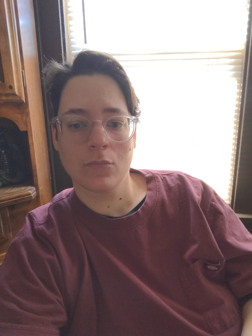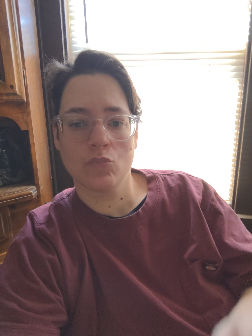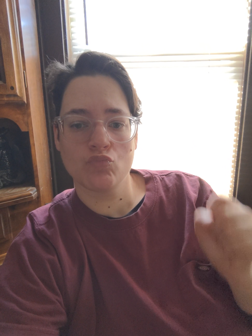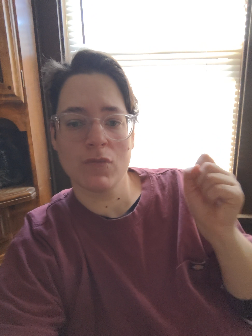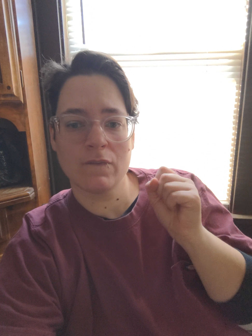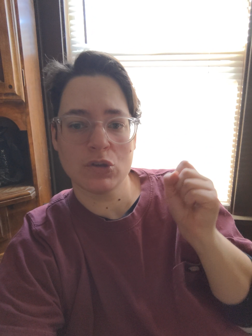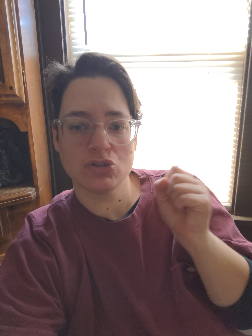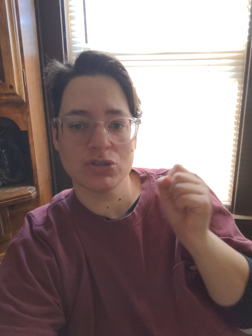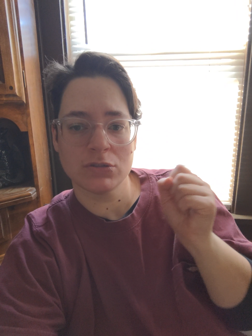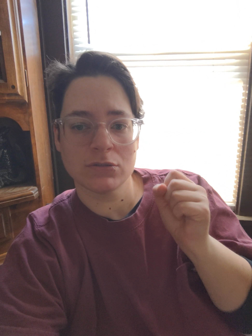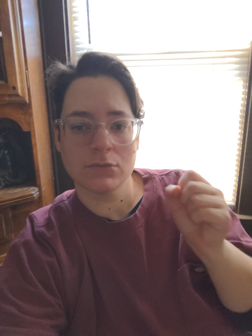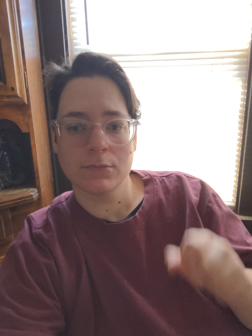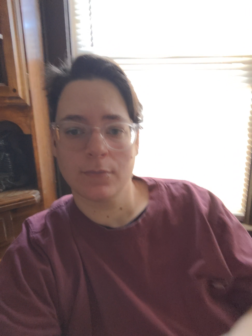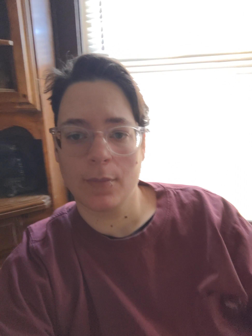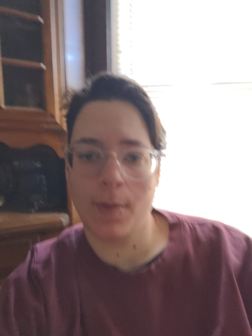refrigerator